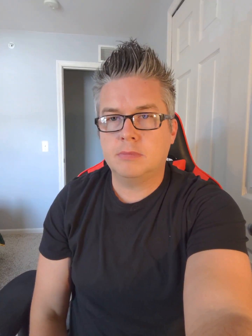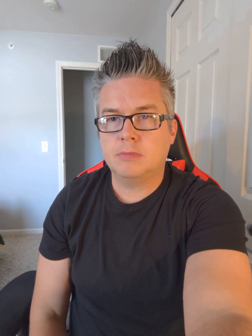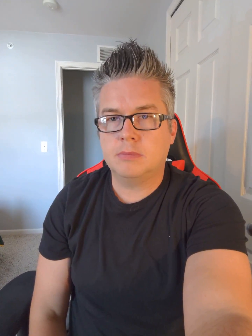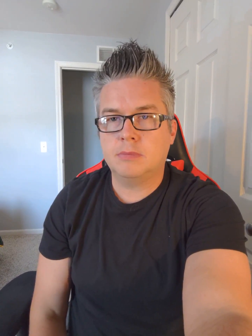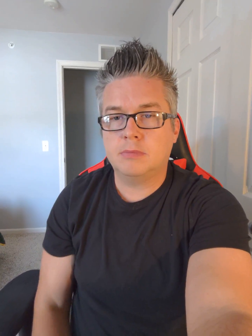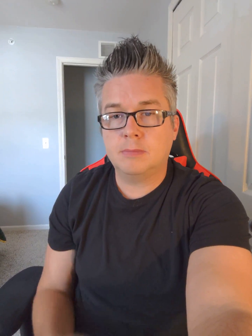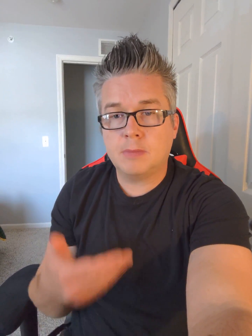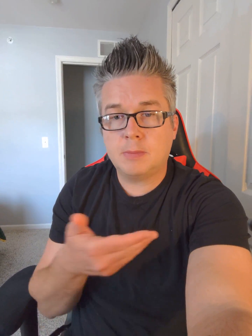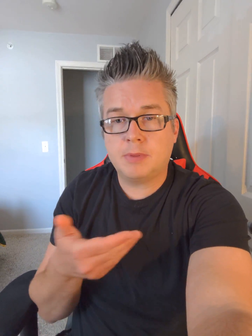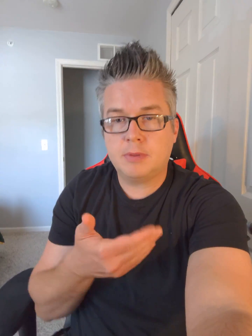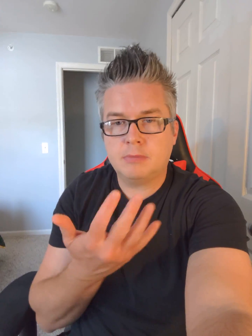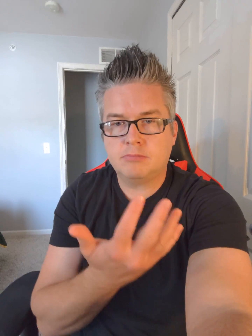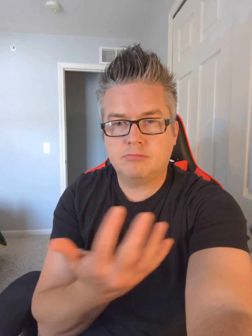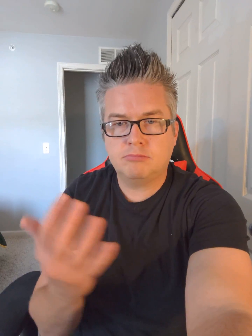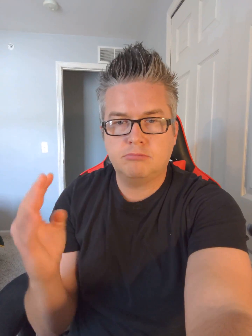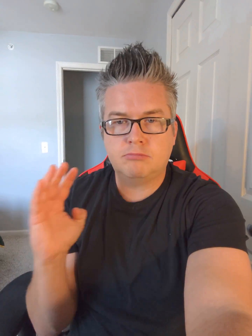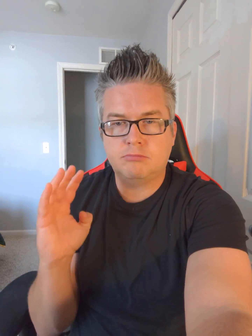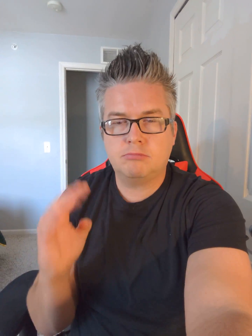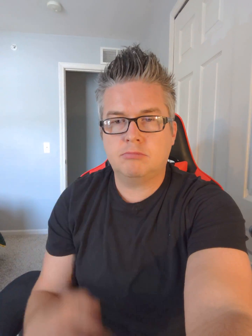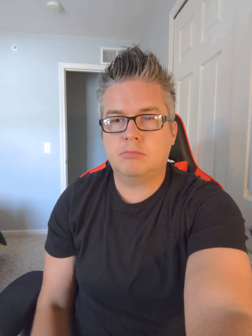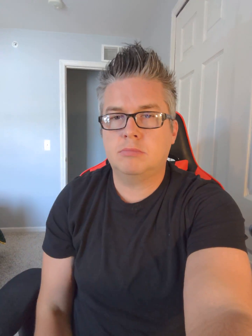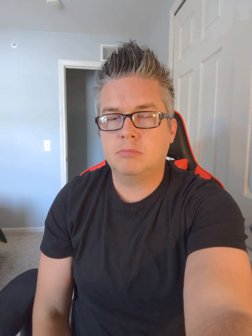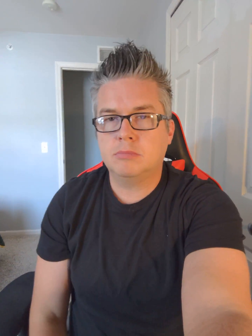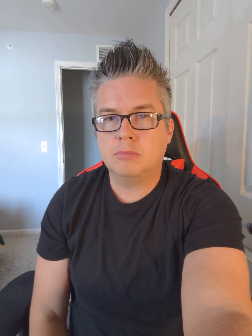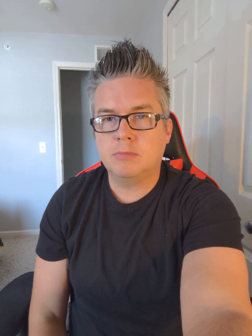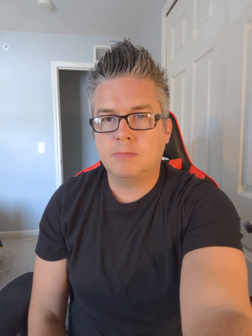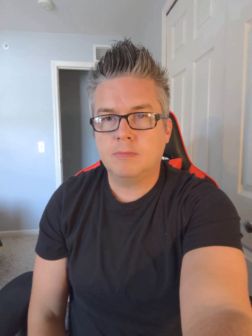crib